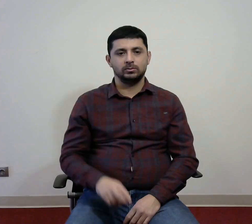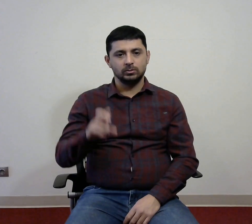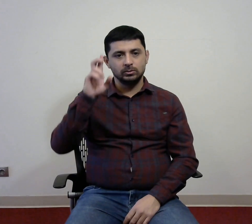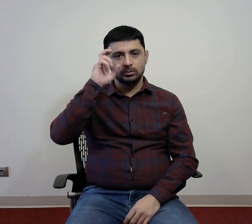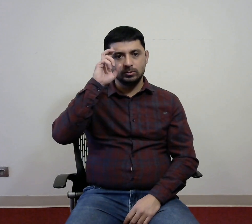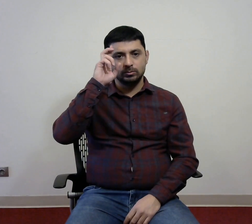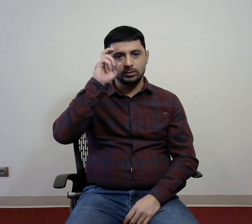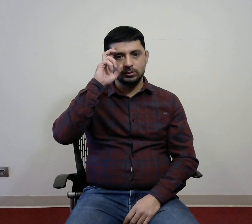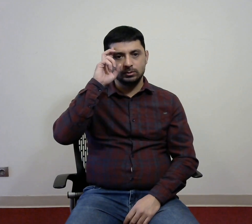dövlət